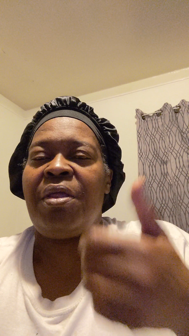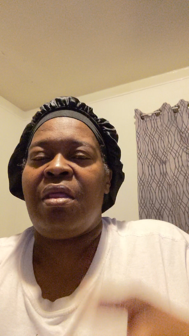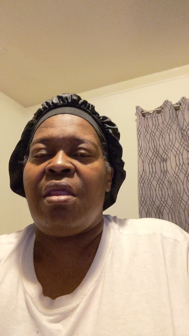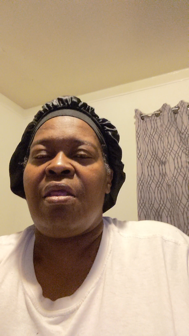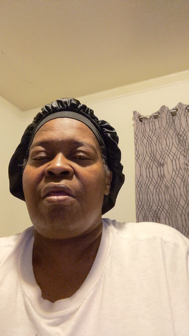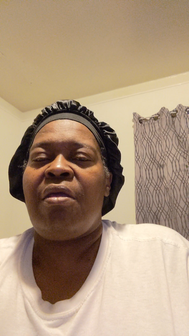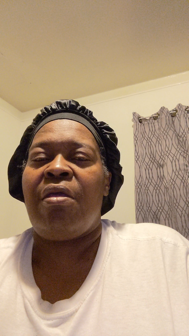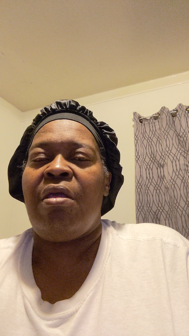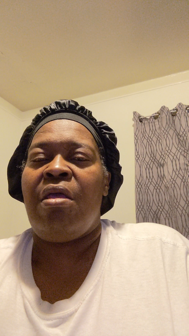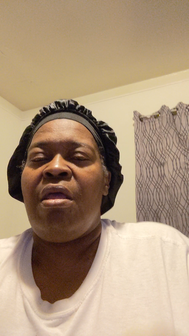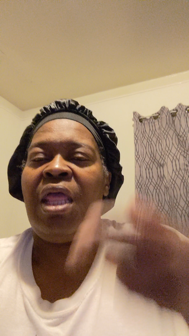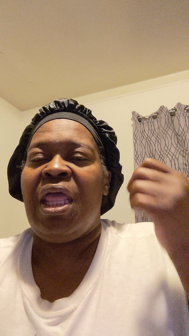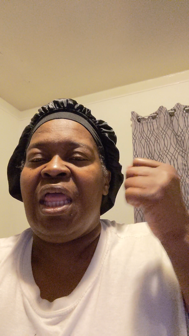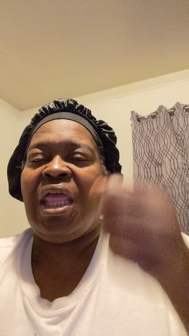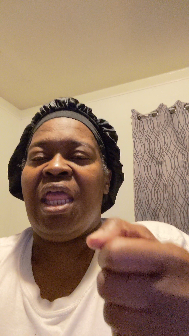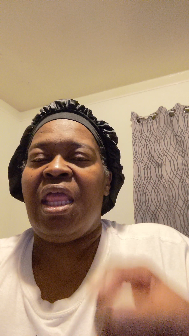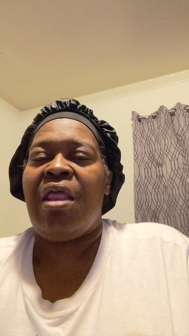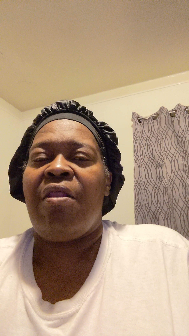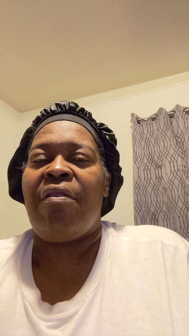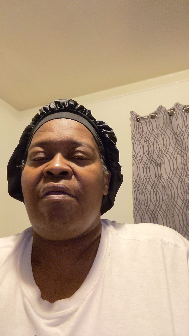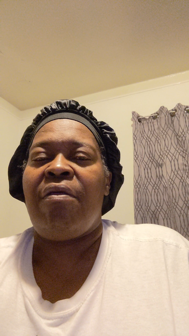hit